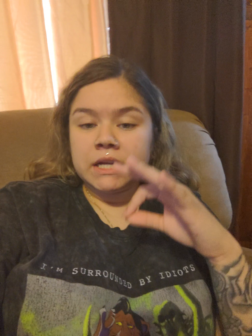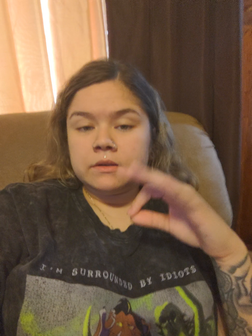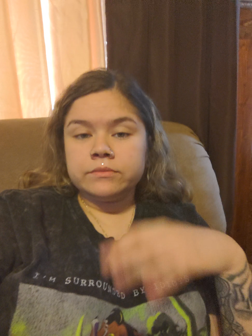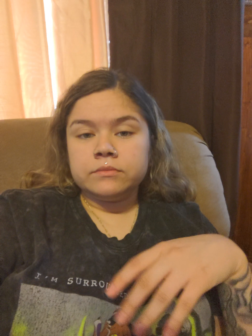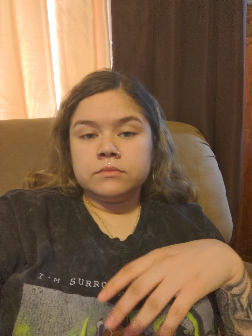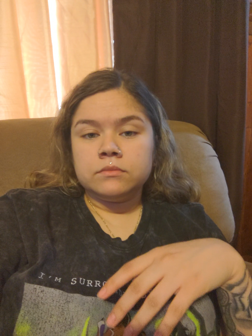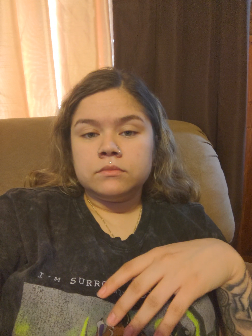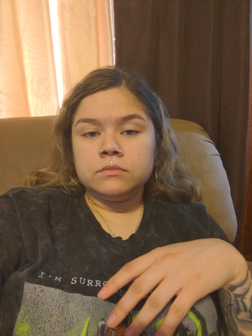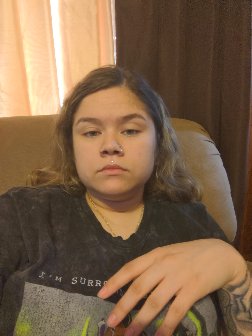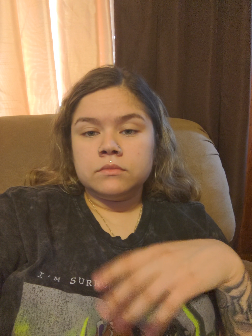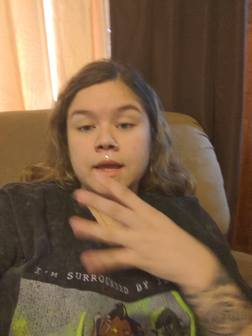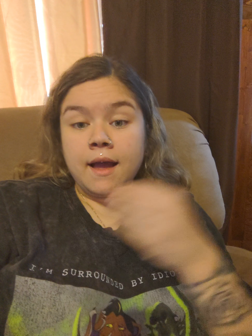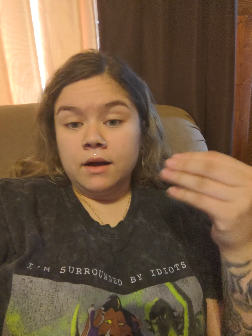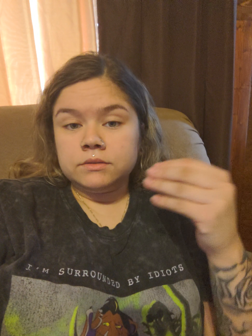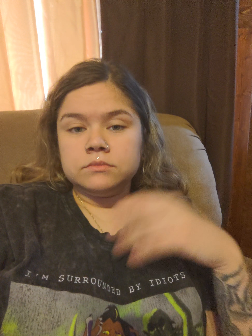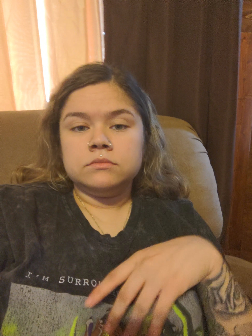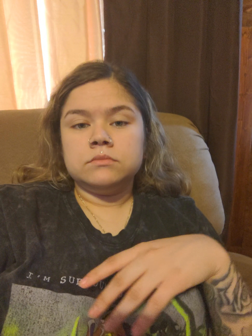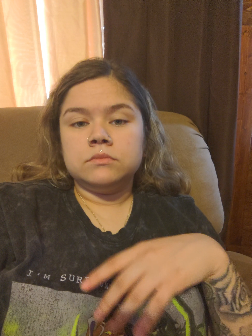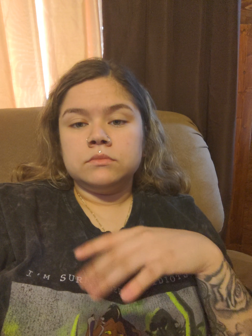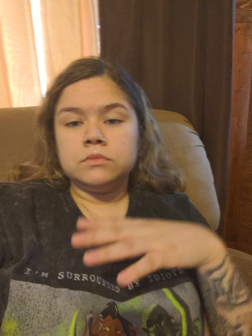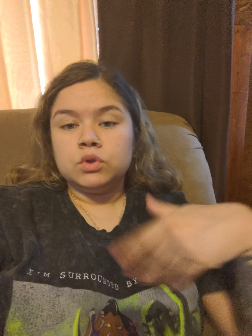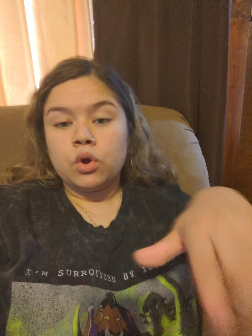and